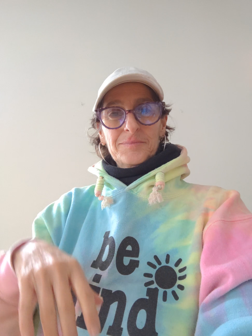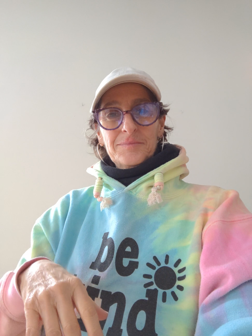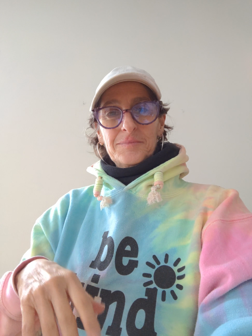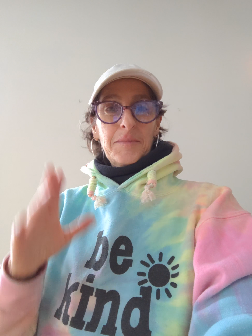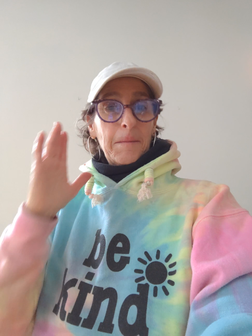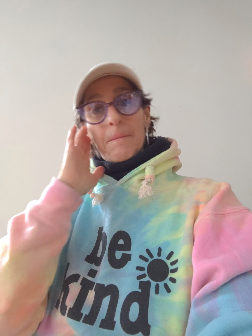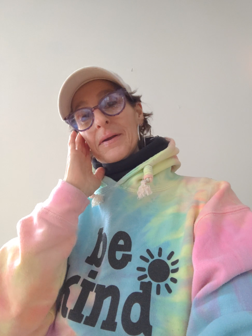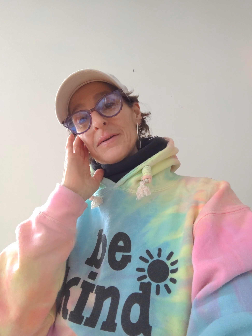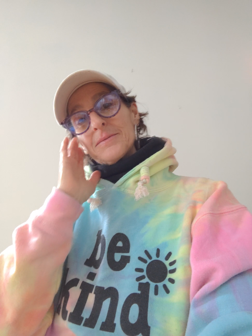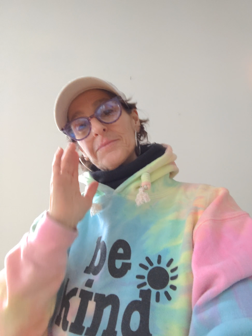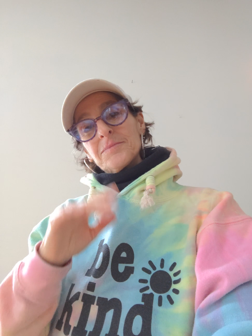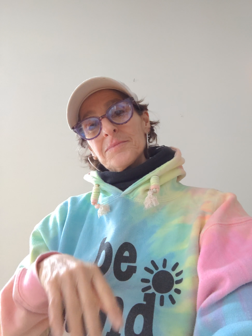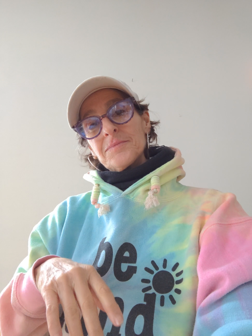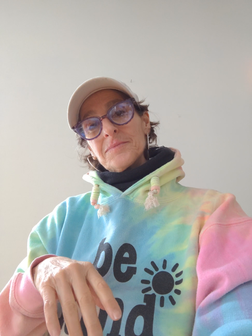bed